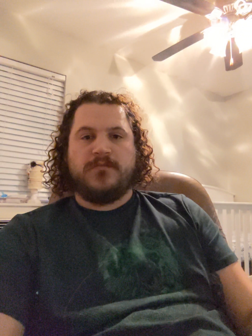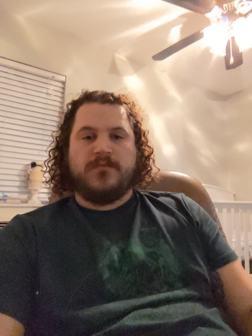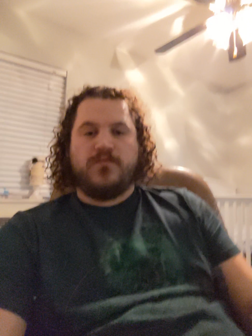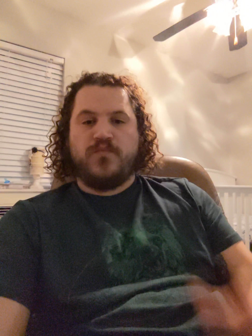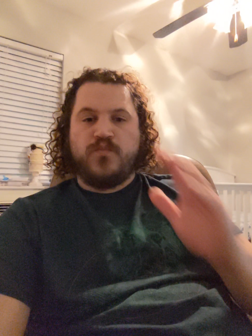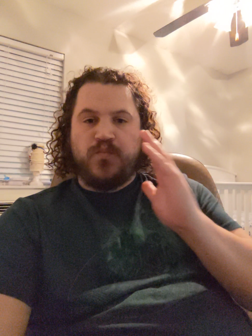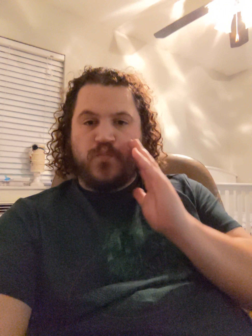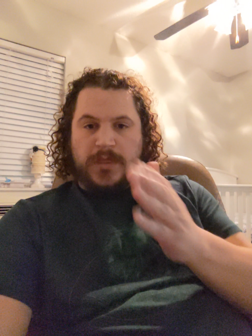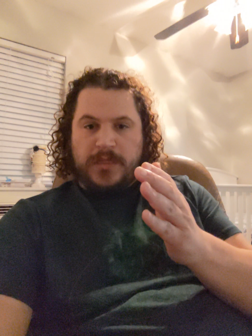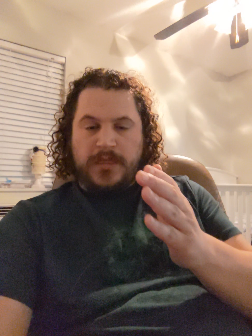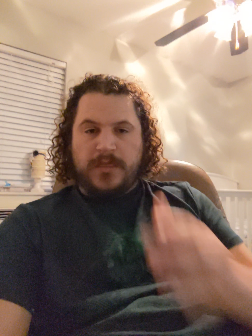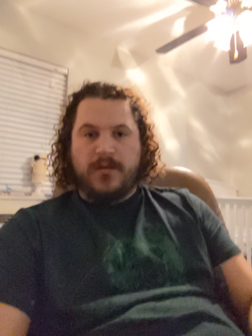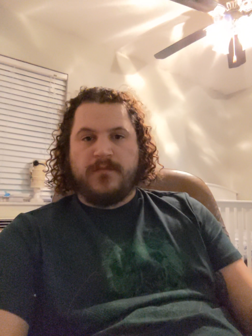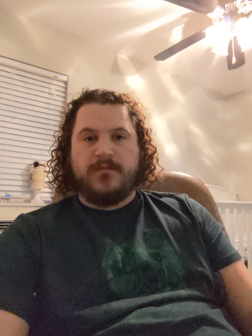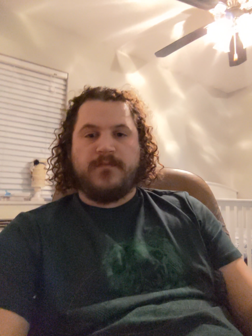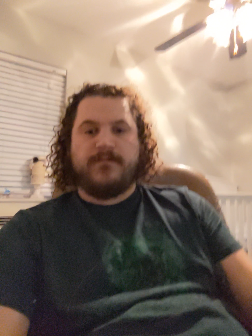will